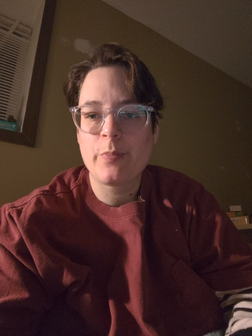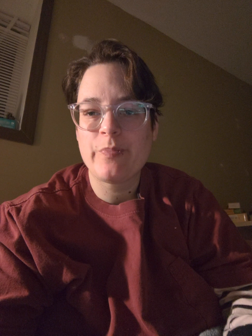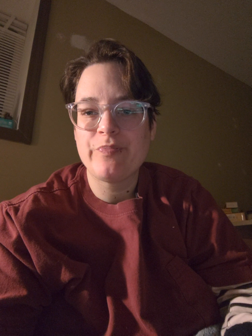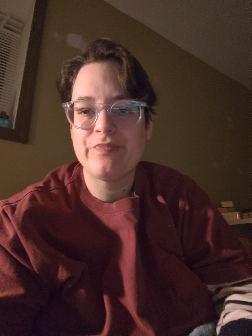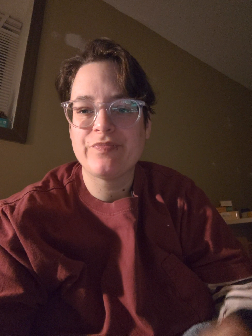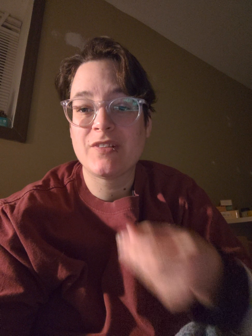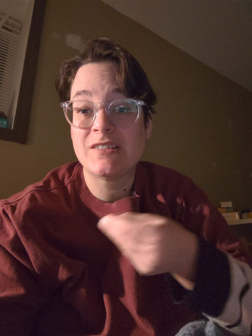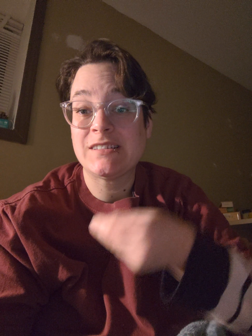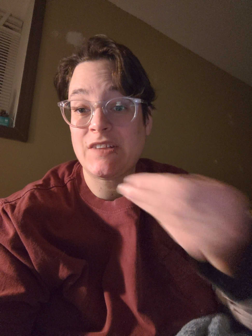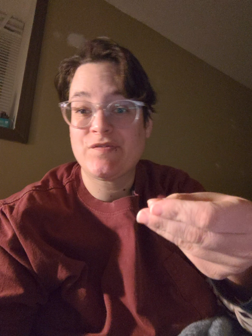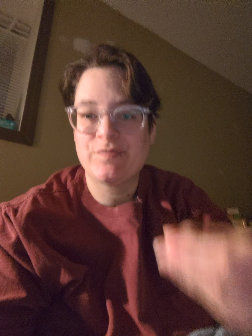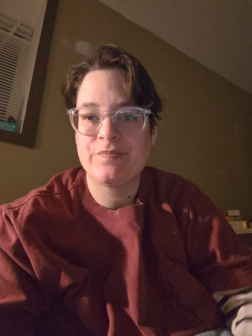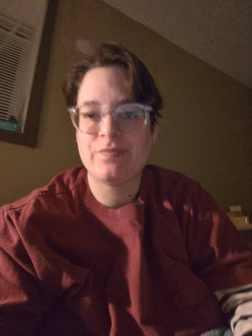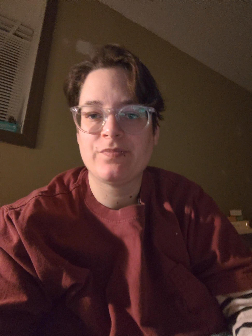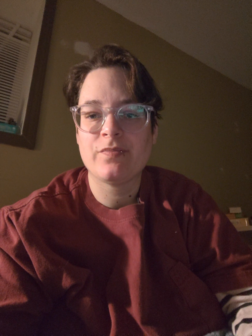give